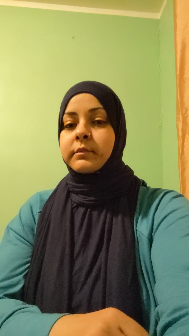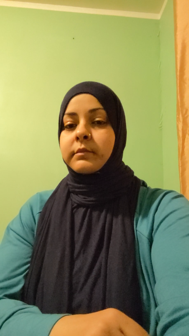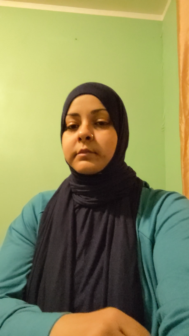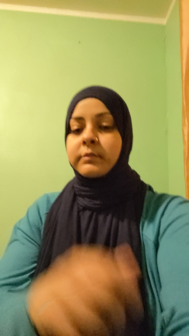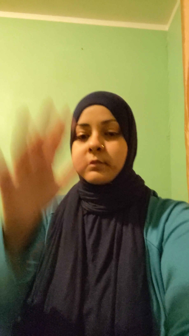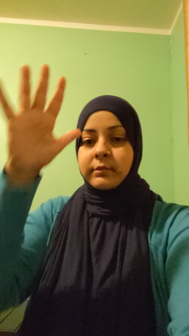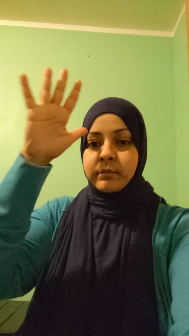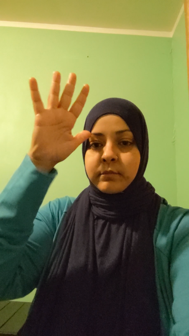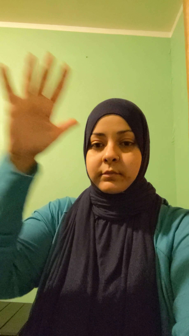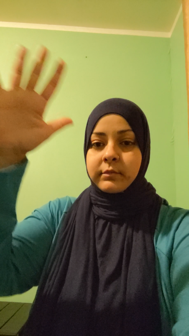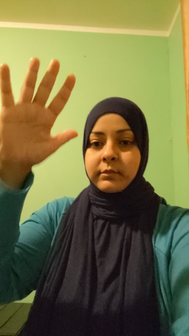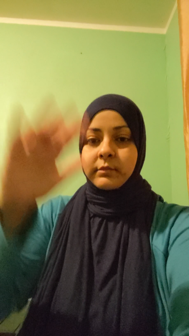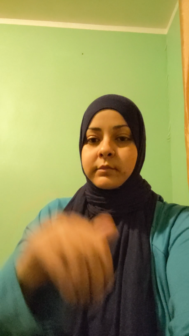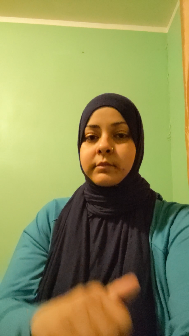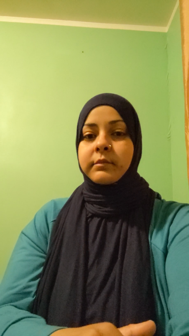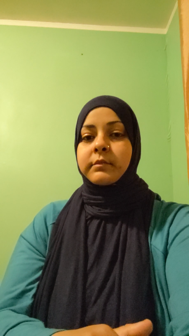moose